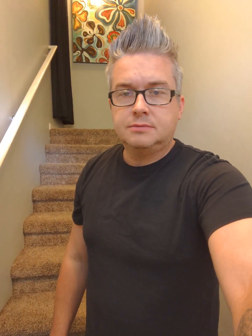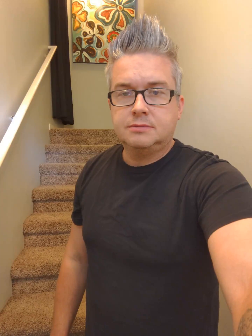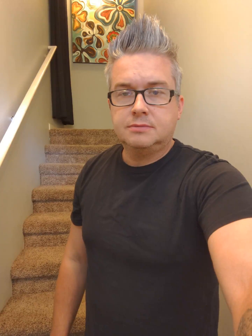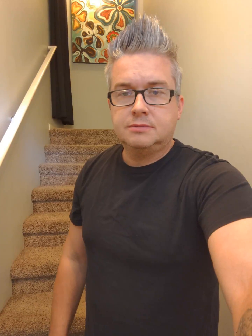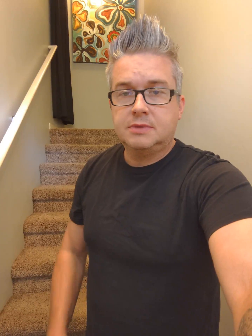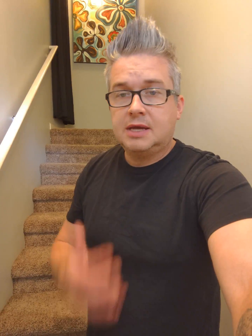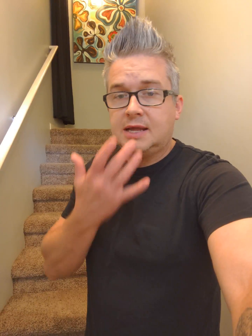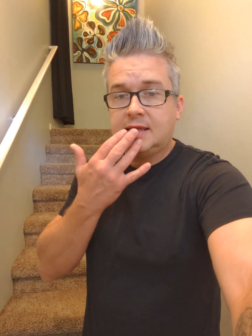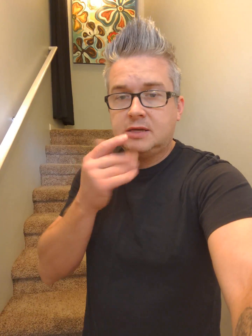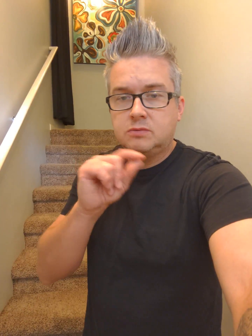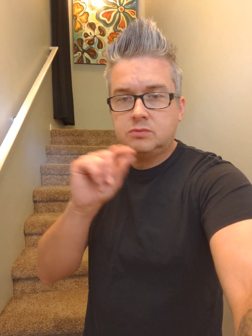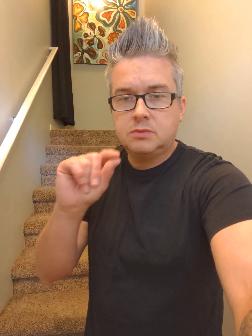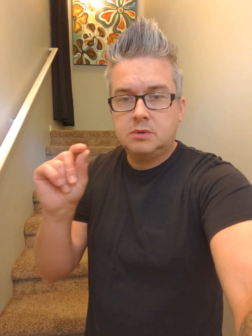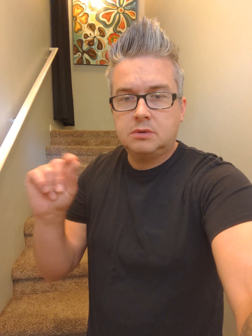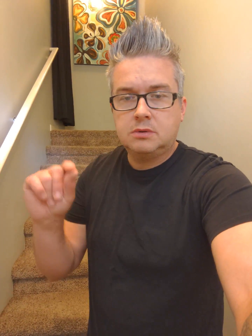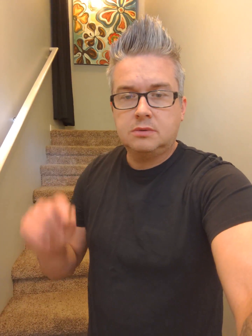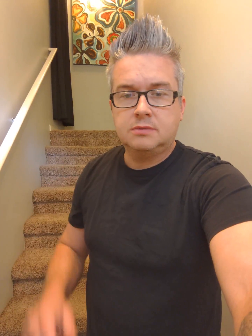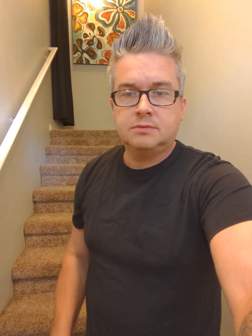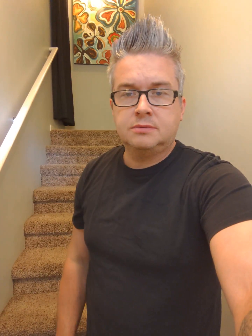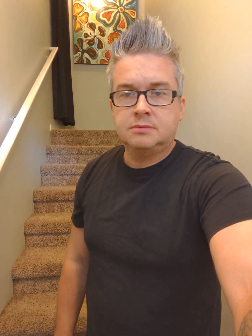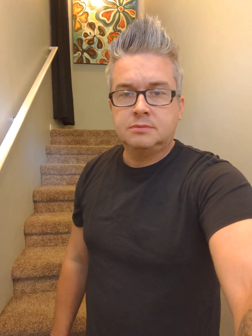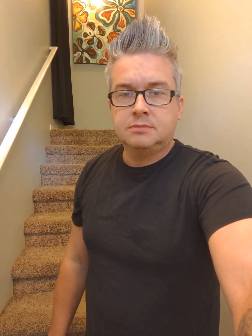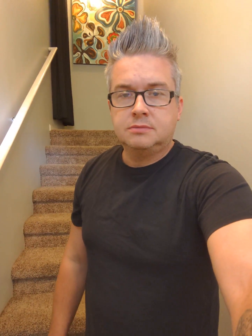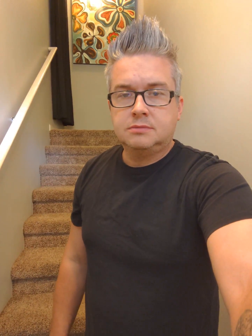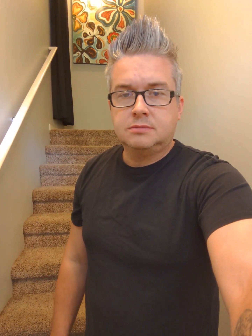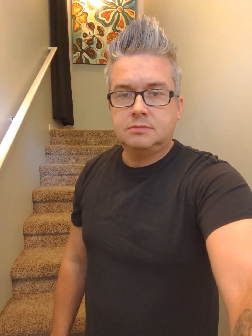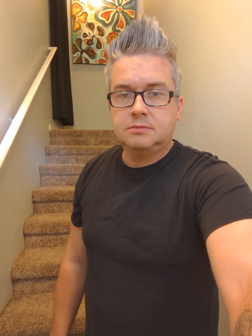crayon